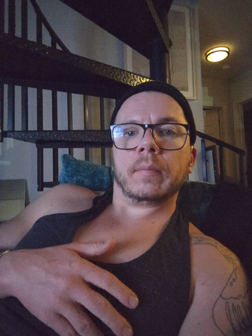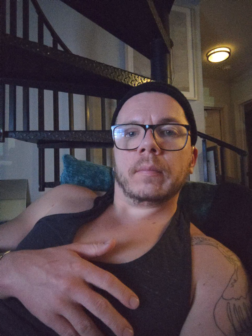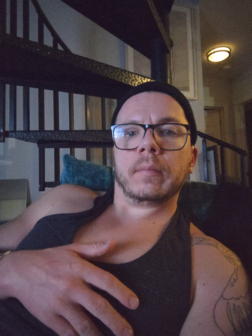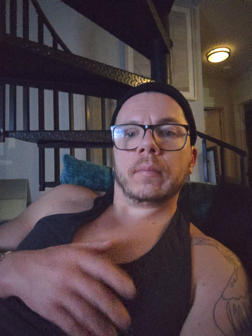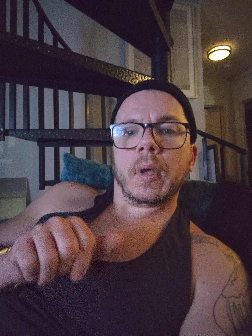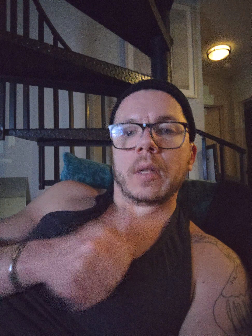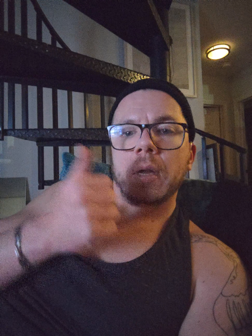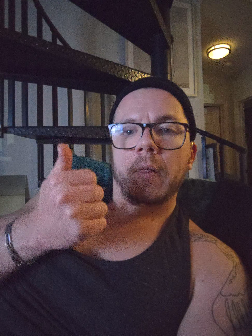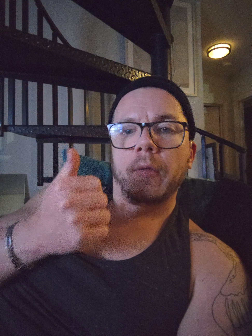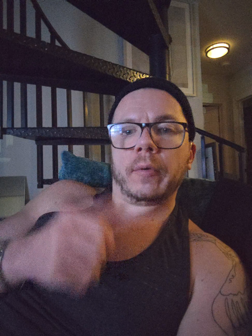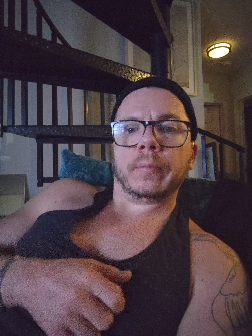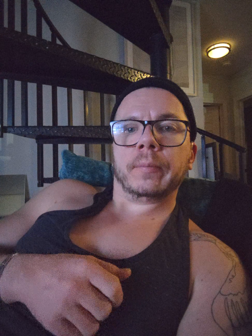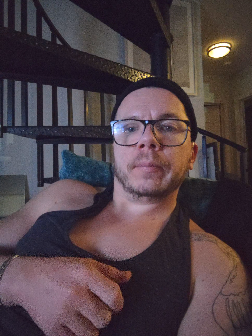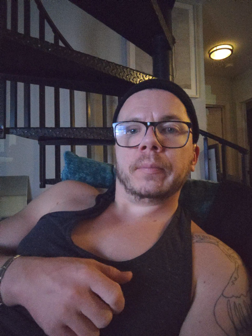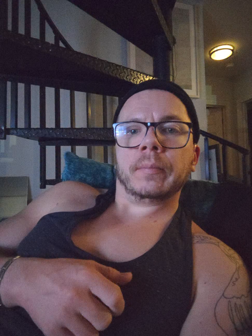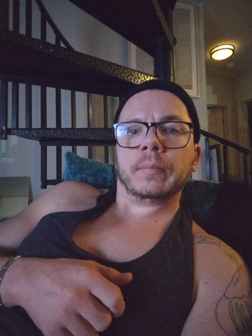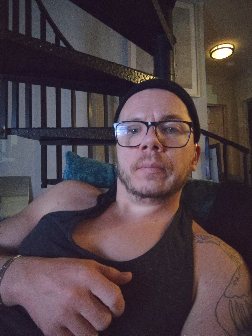another